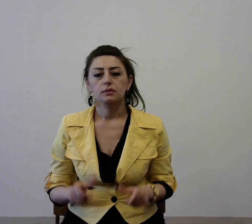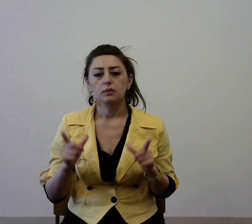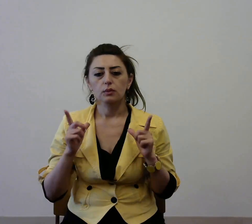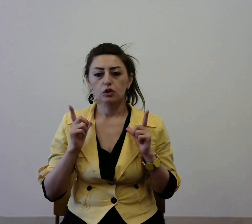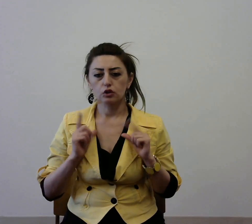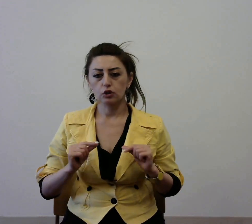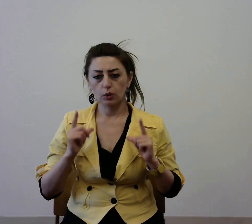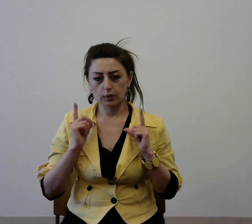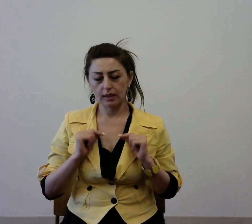köynək